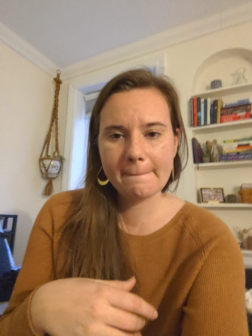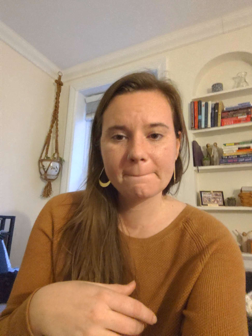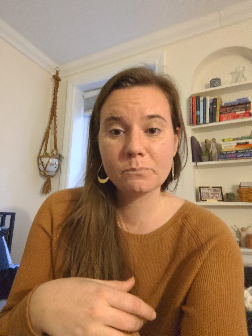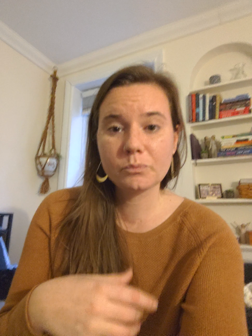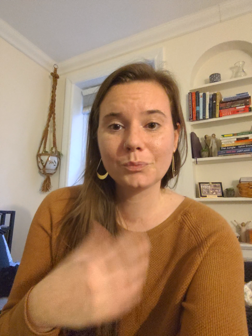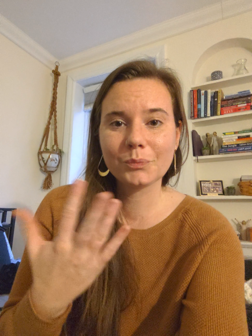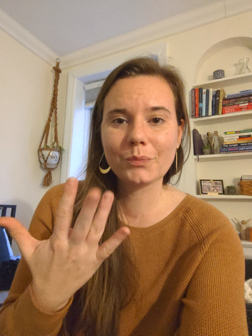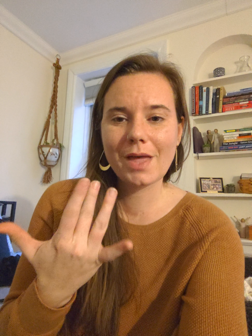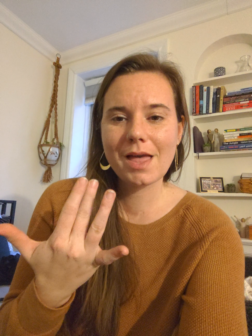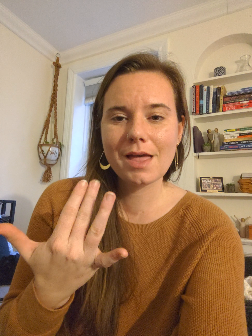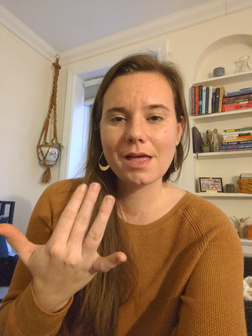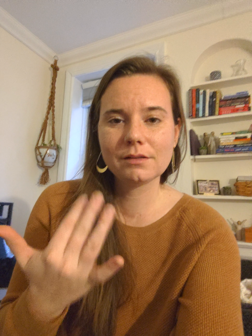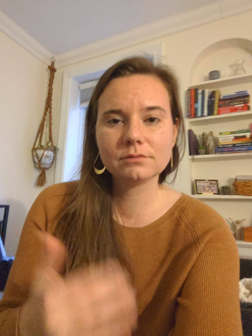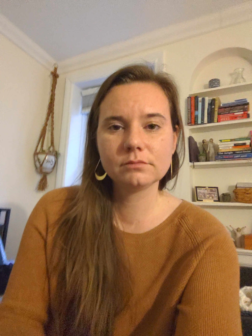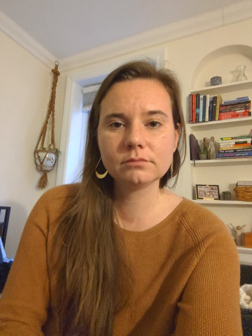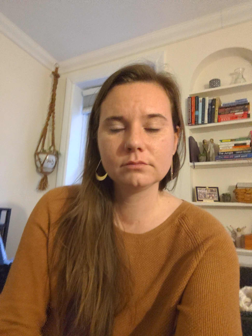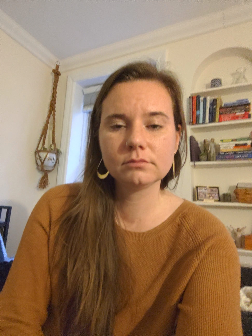wait